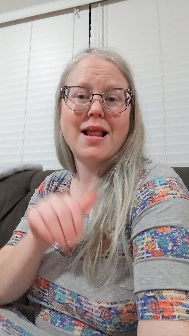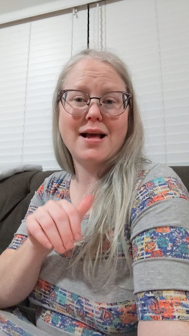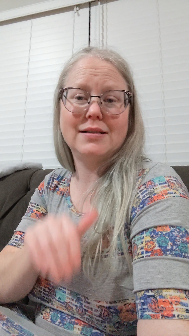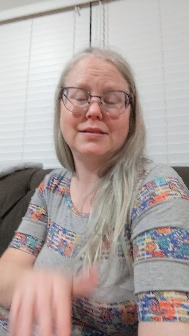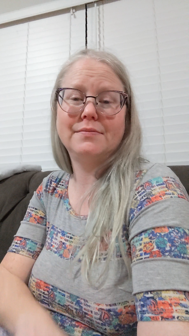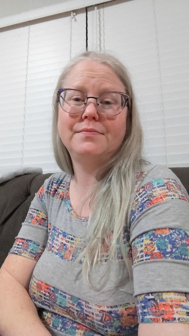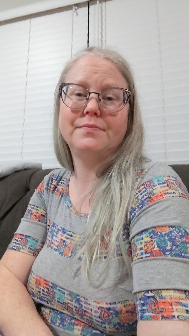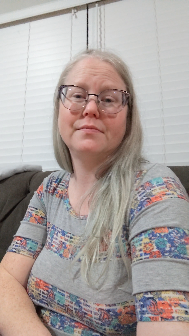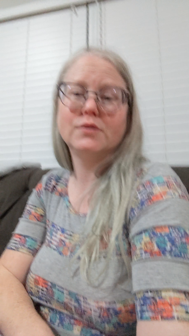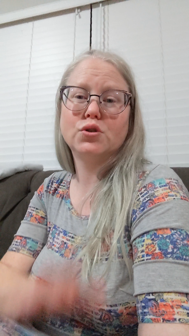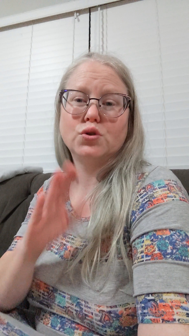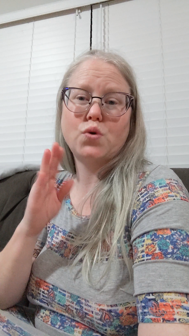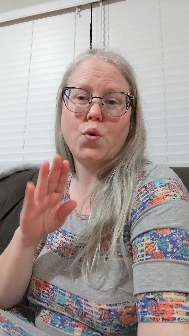door